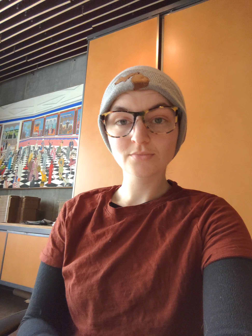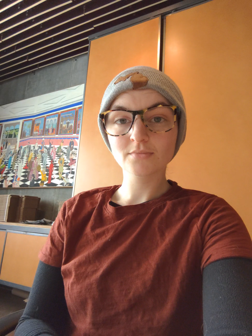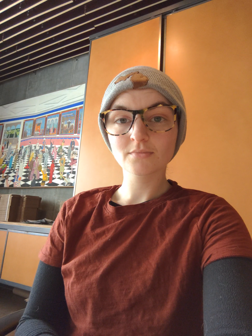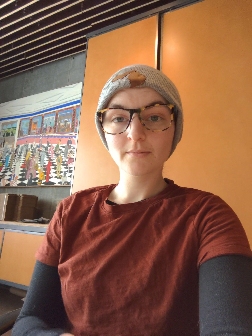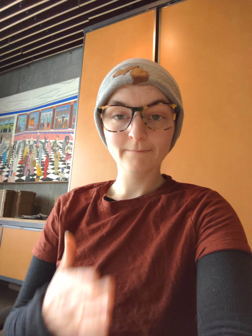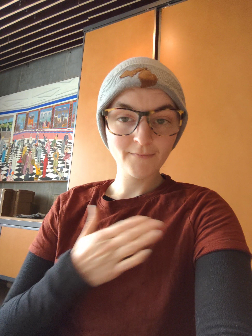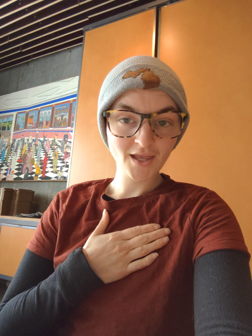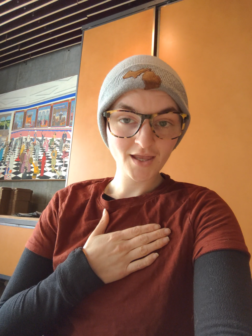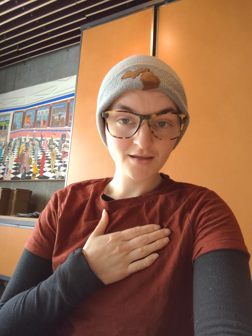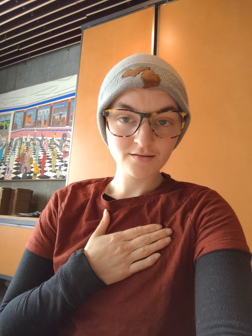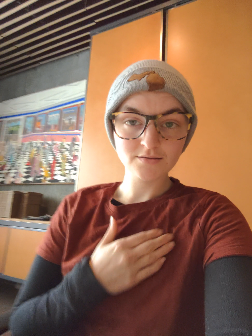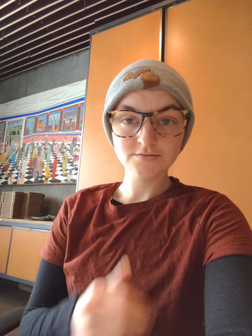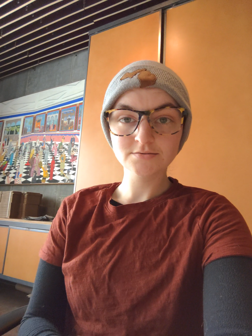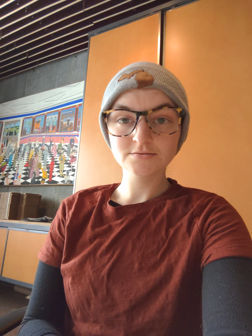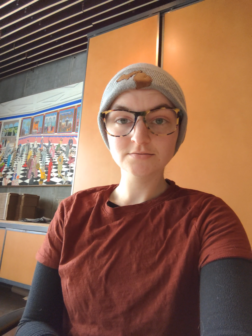my